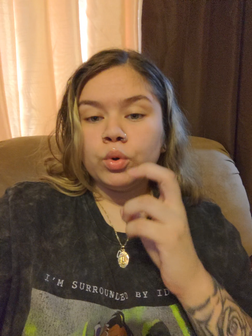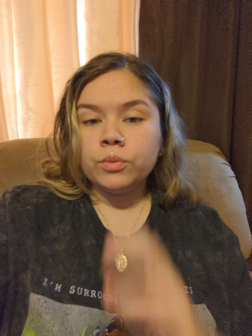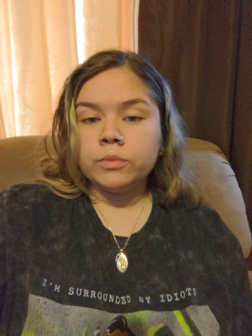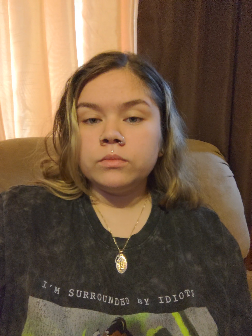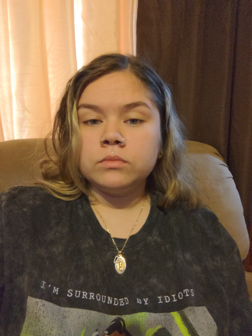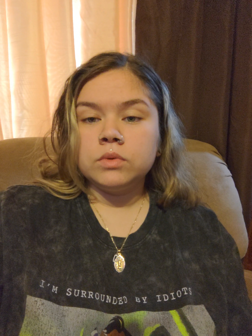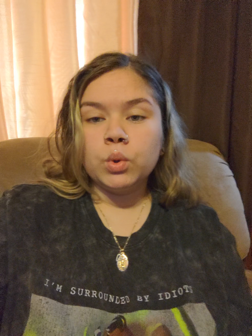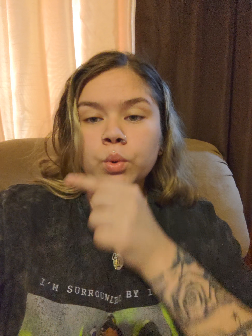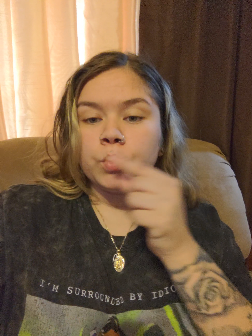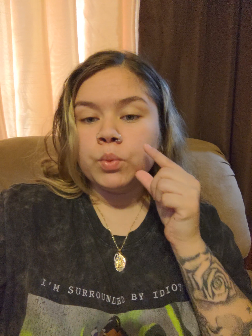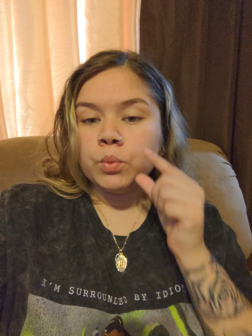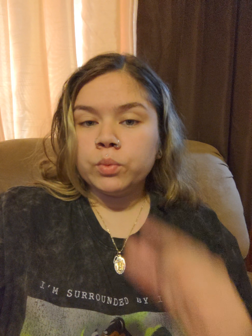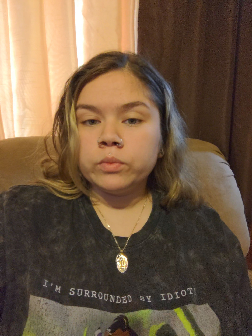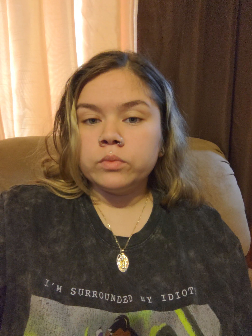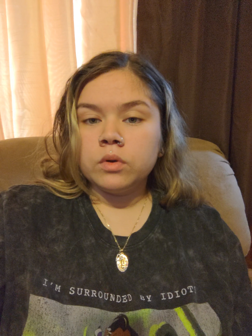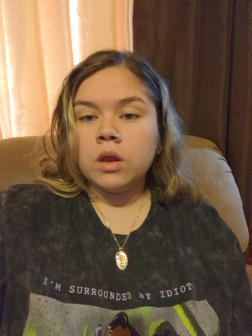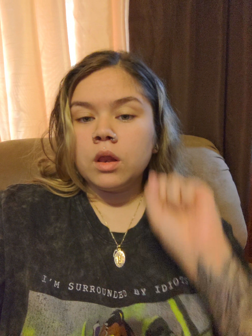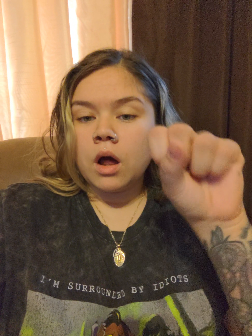glue